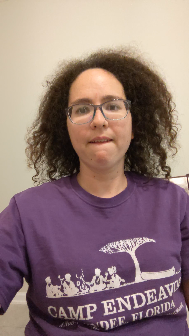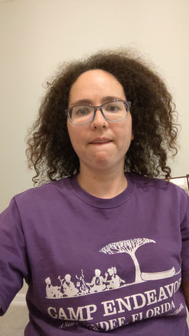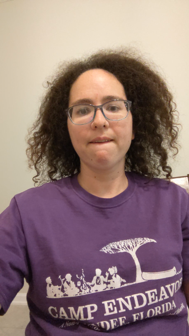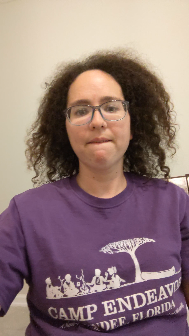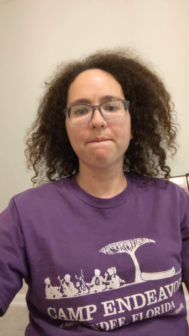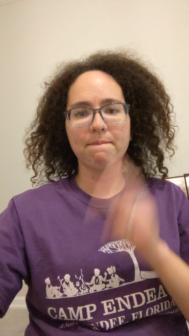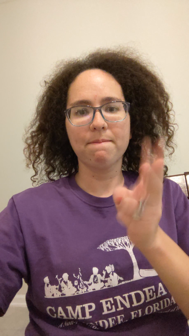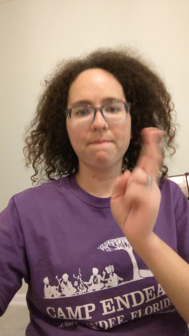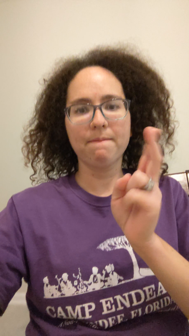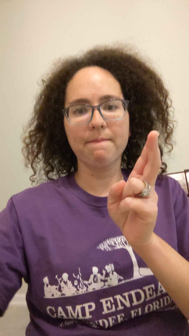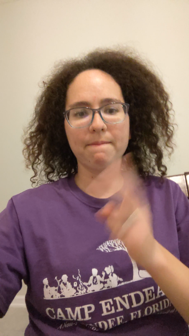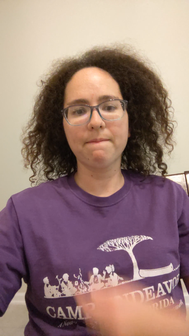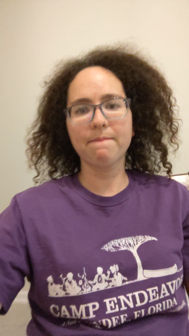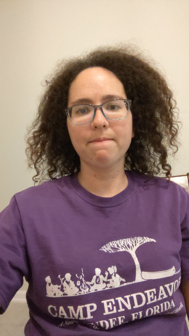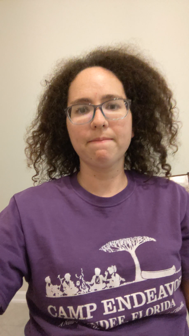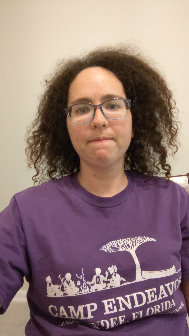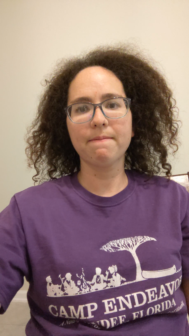hurry